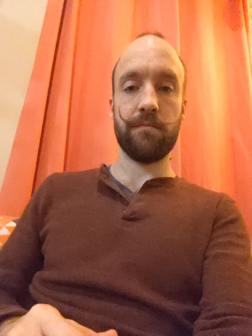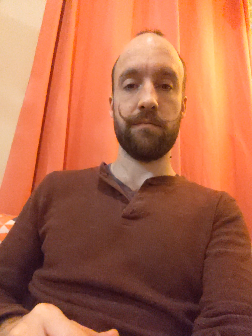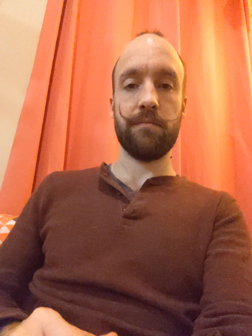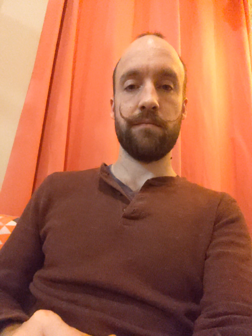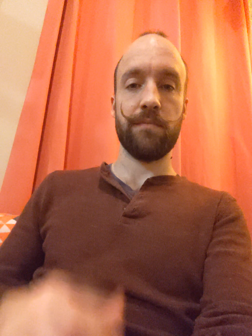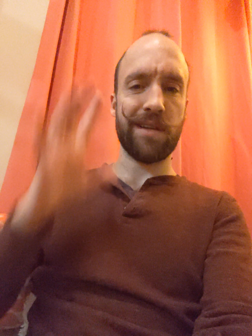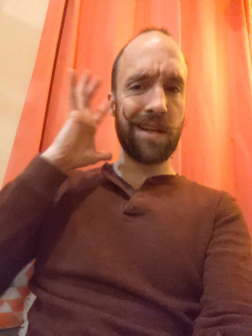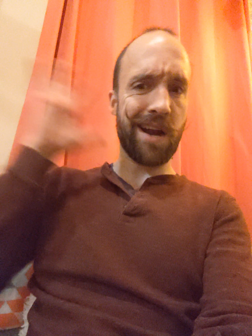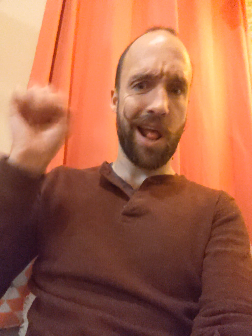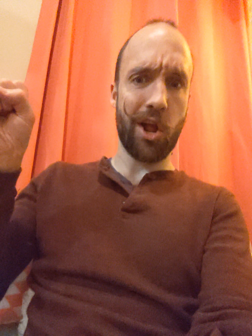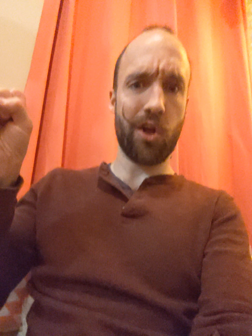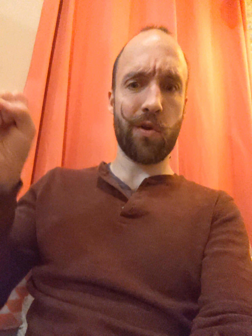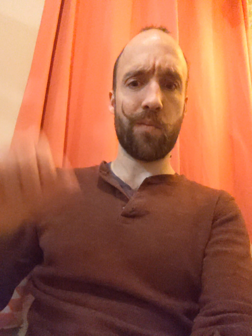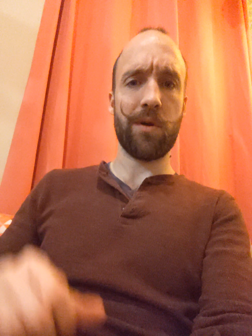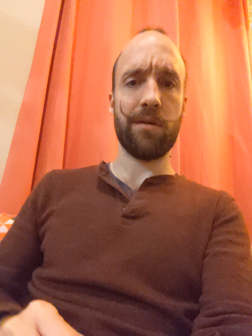loud